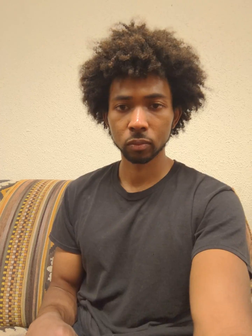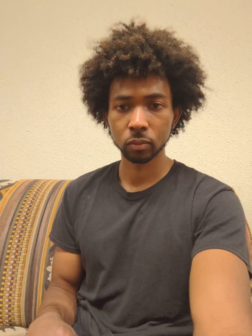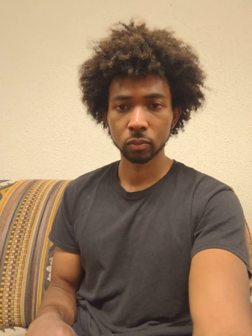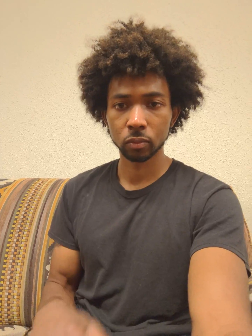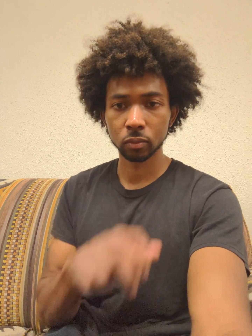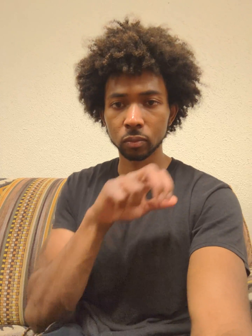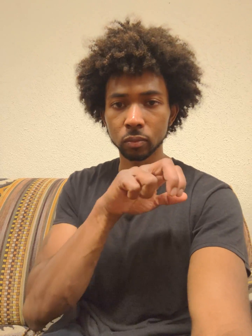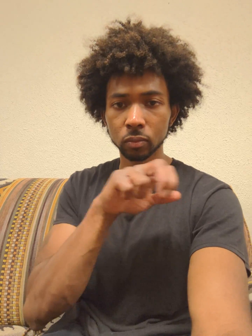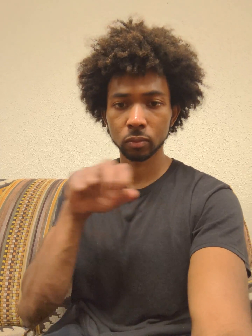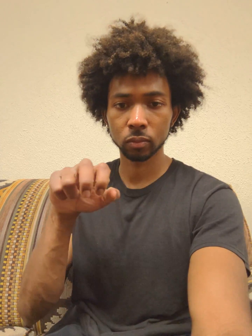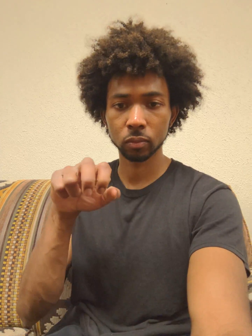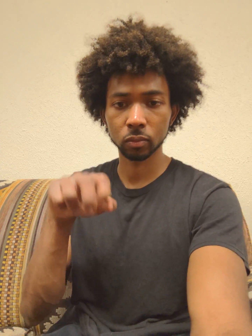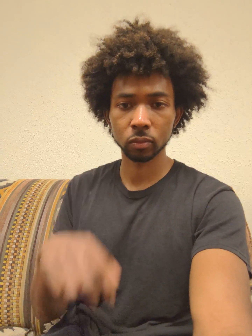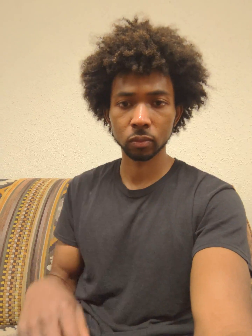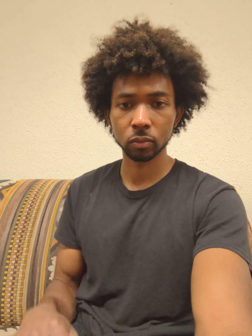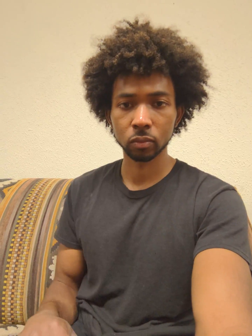bench